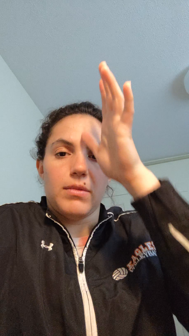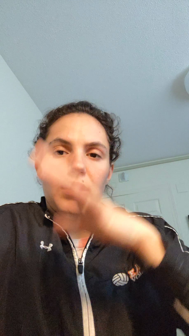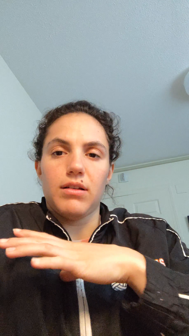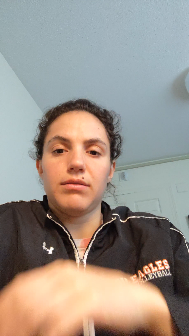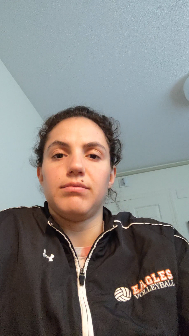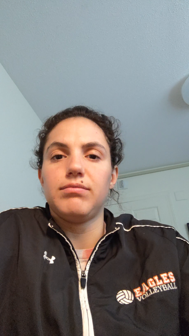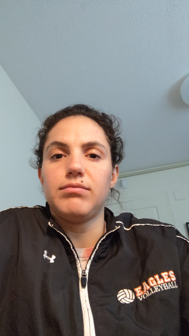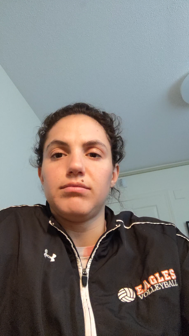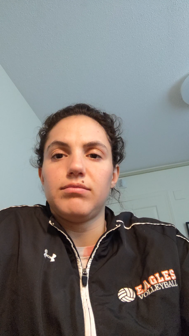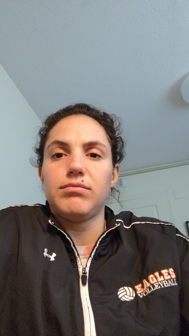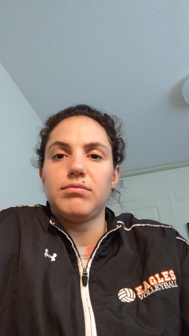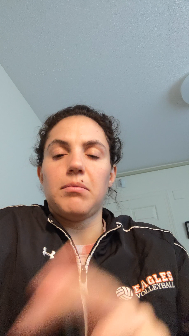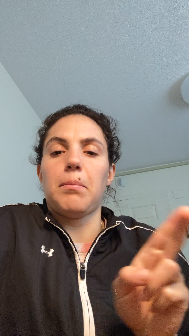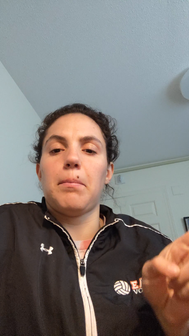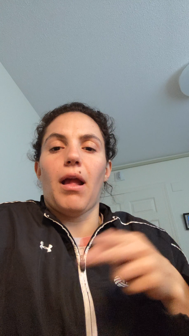belt